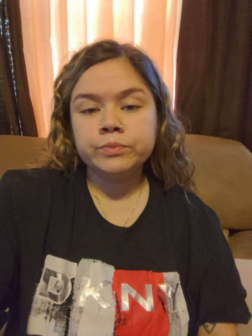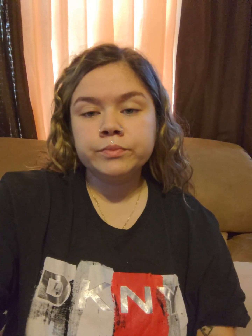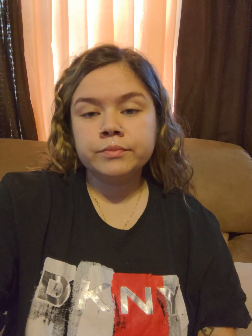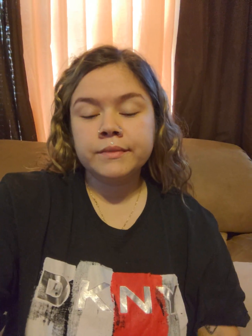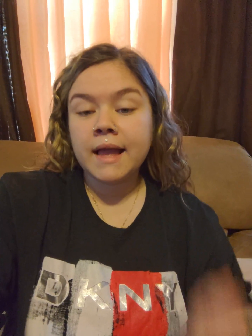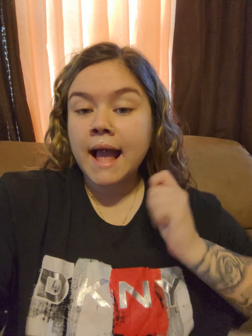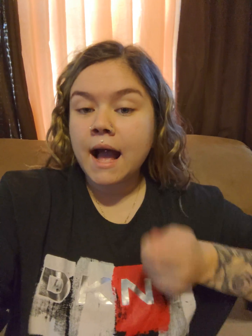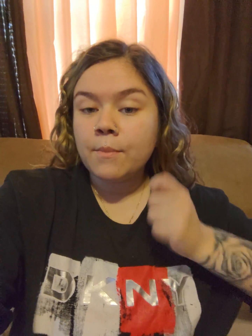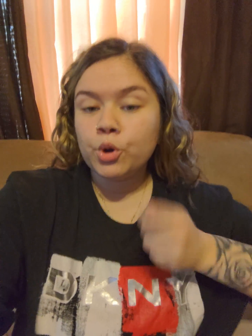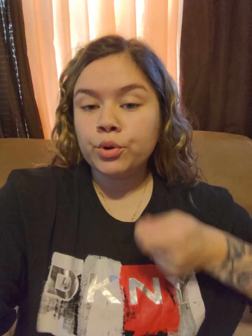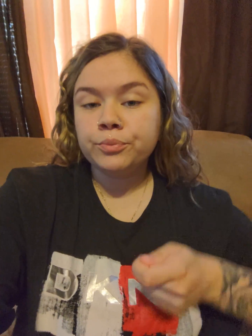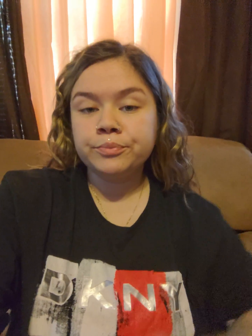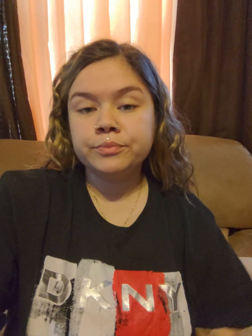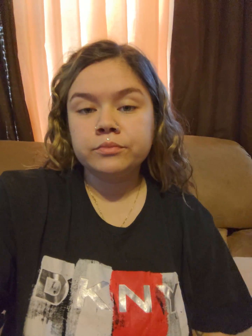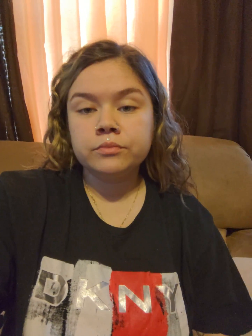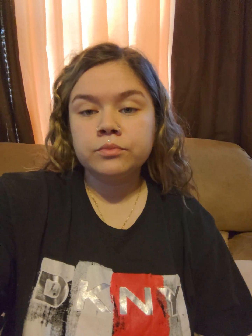hammer